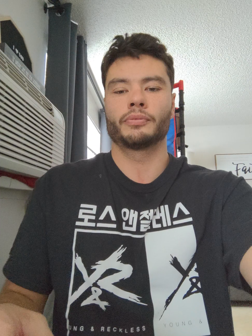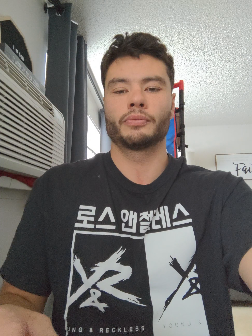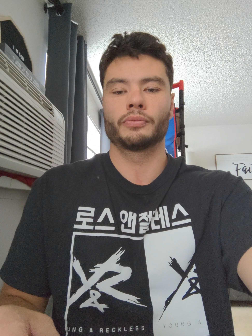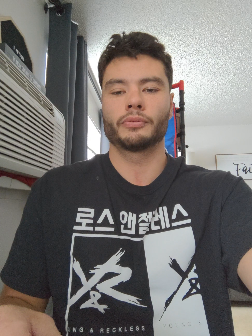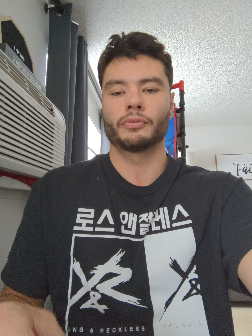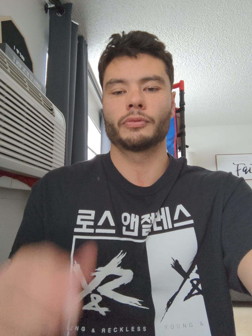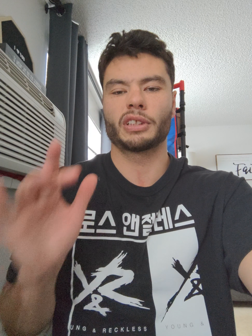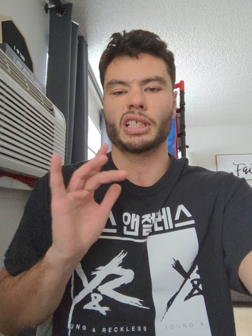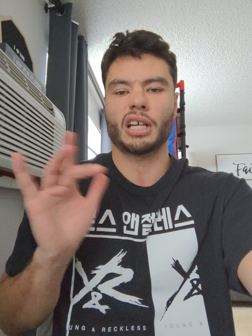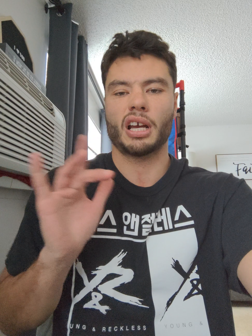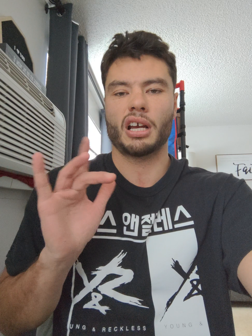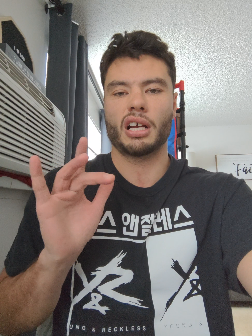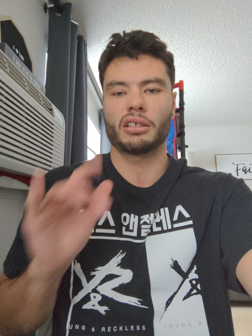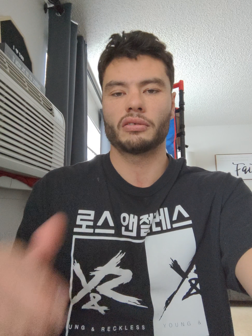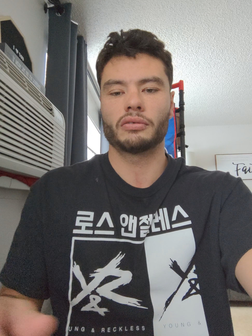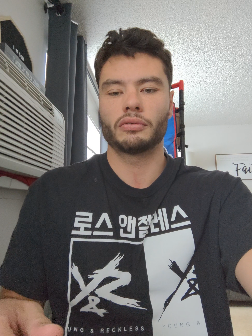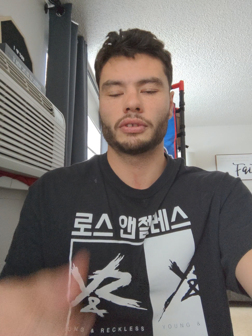yucky